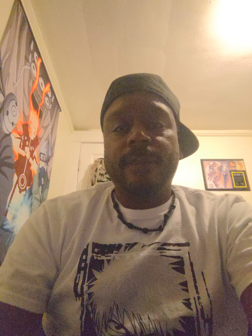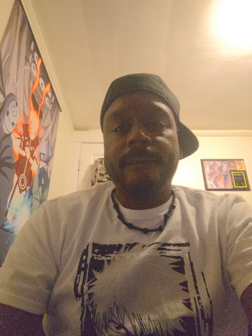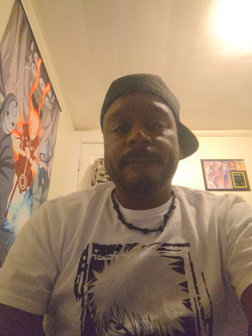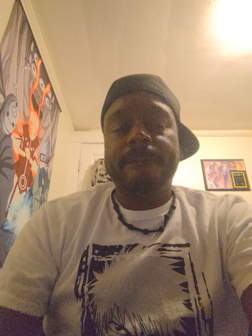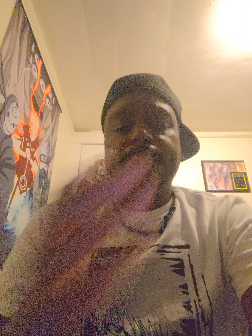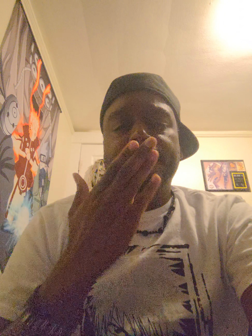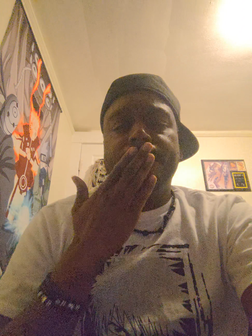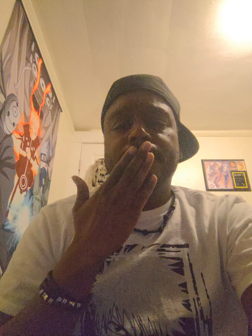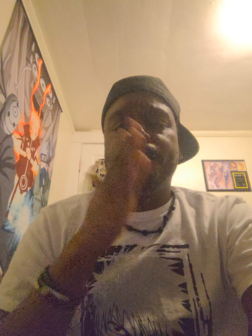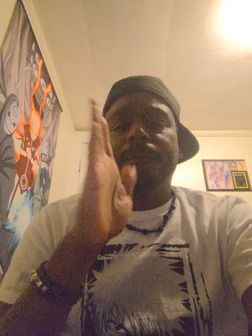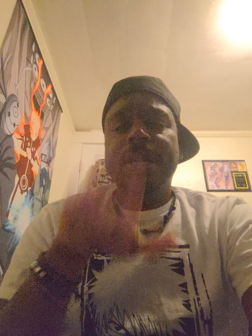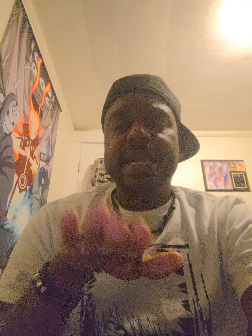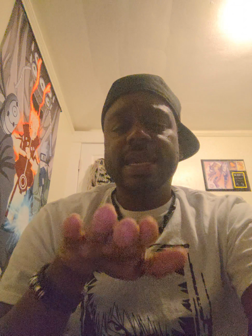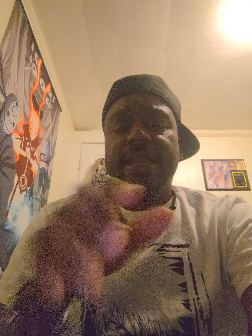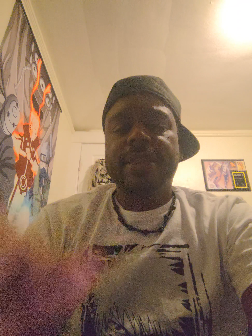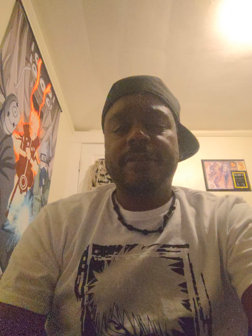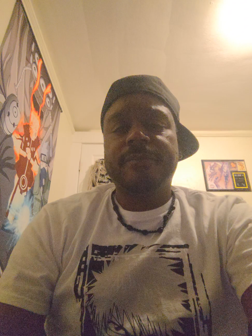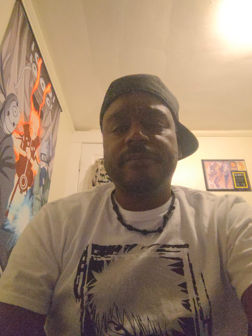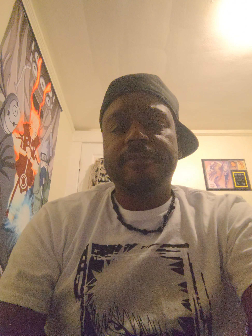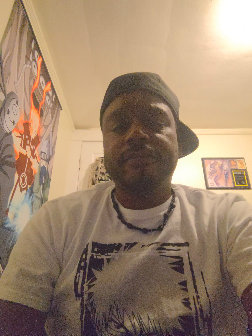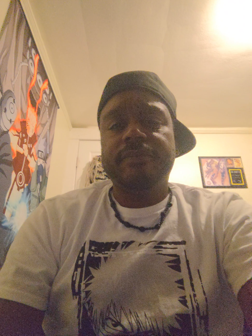bad